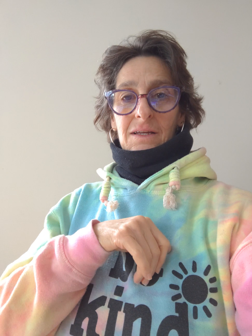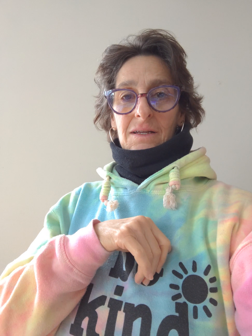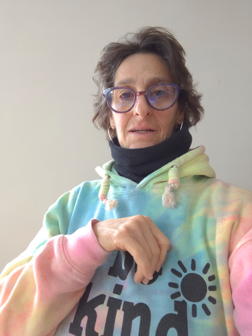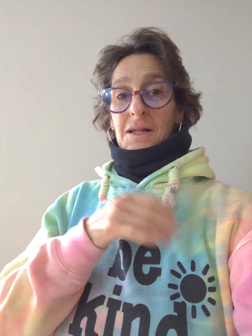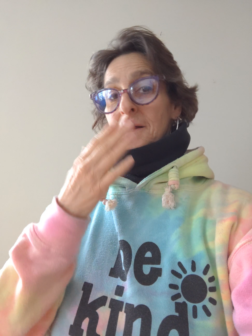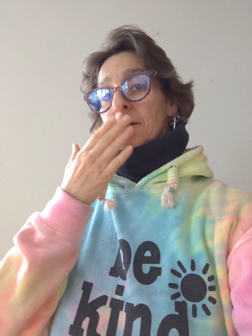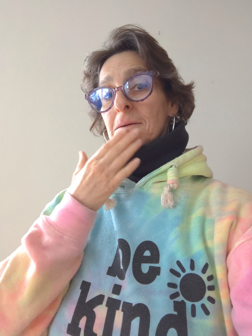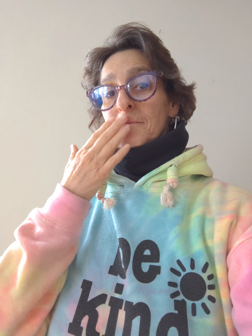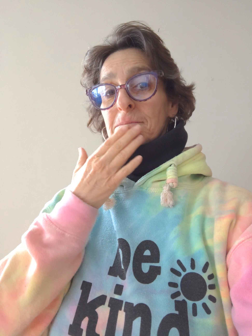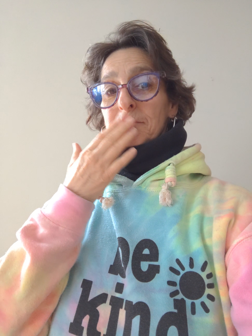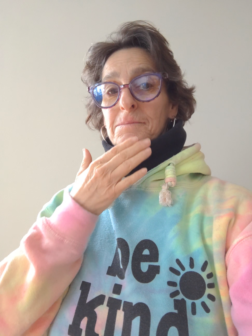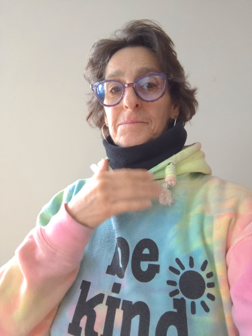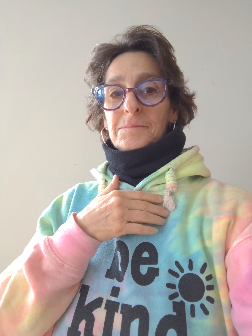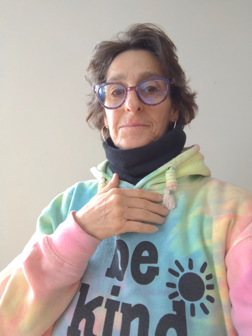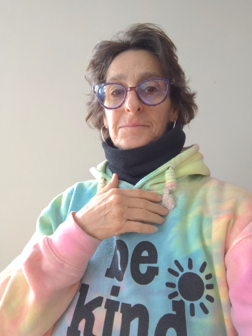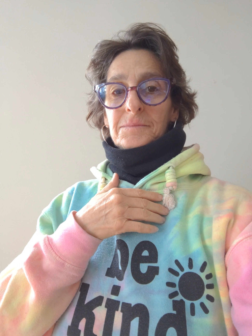napkin